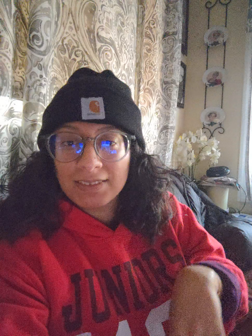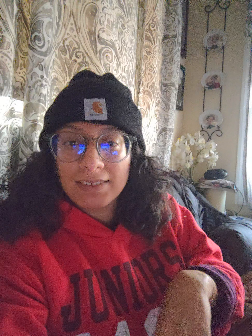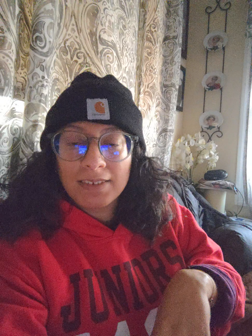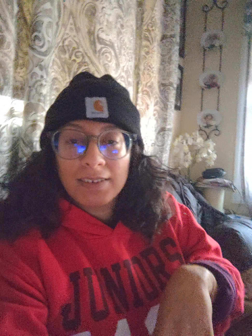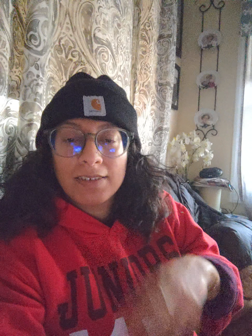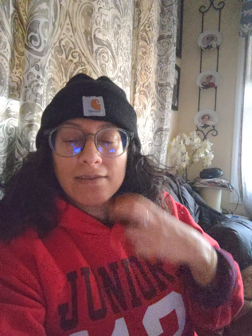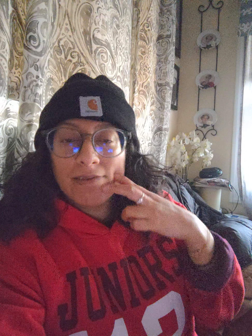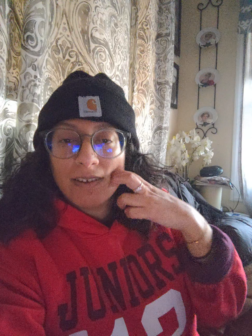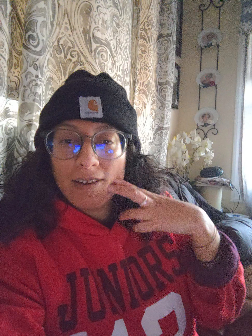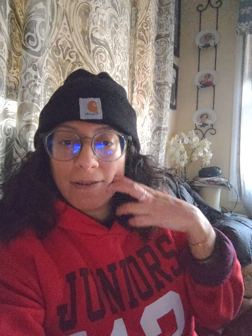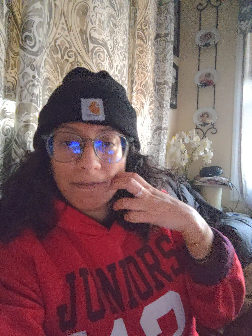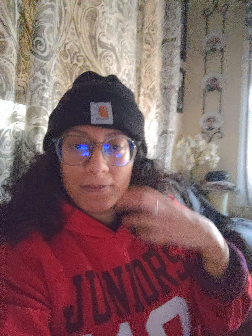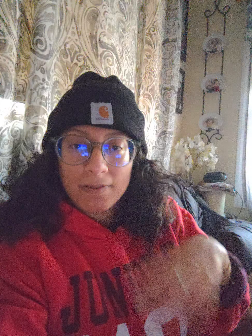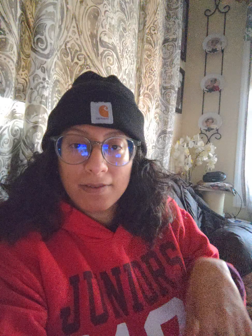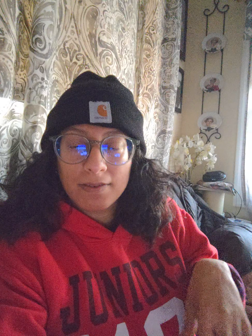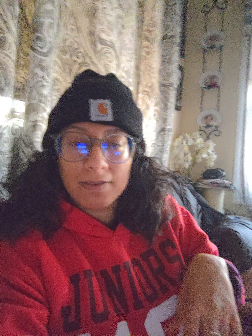gum